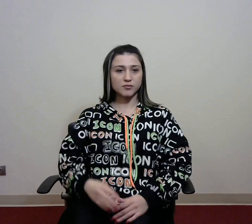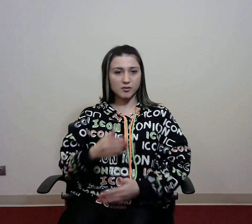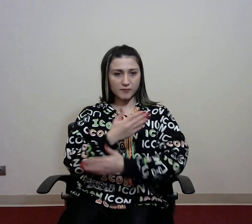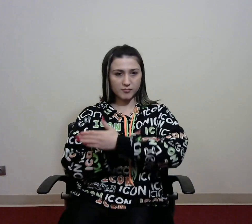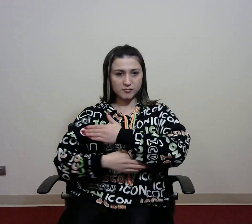əlil